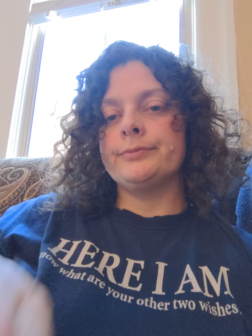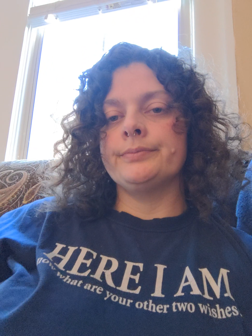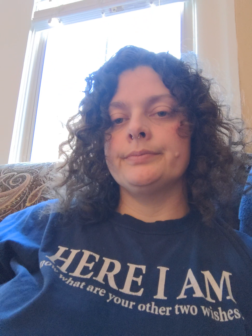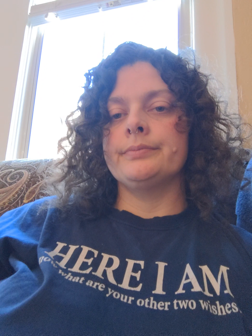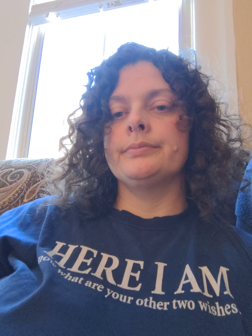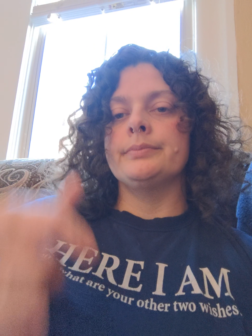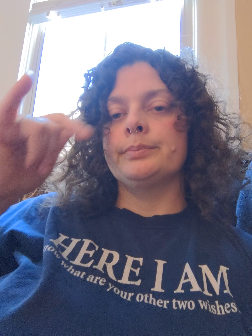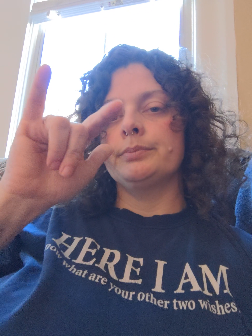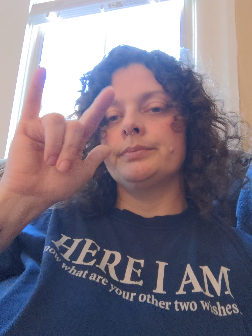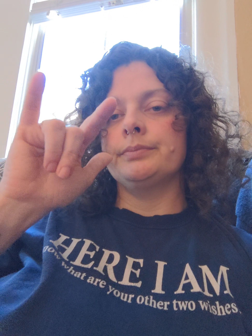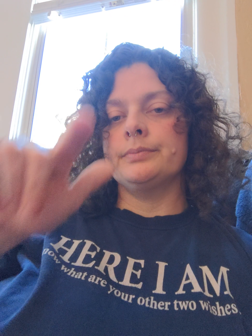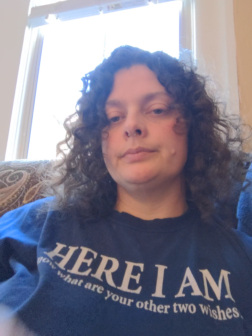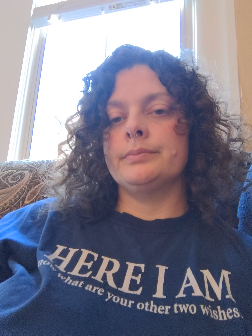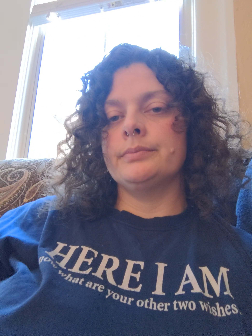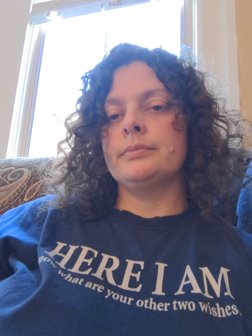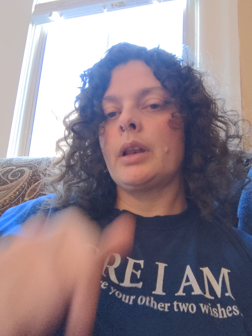airplane